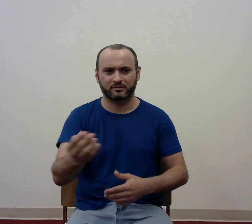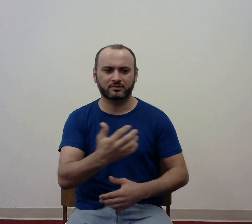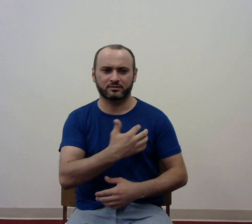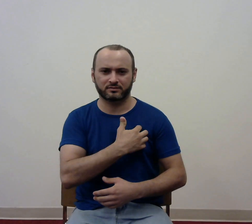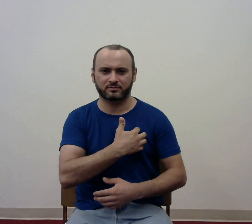istəmək